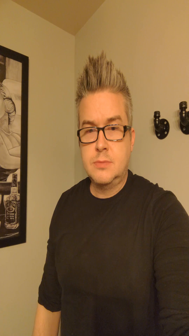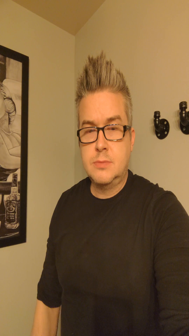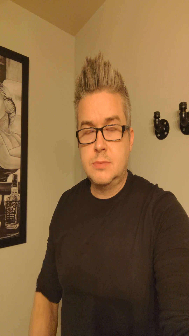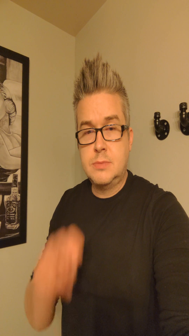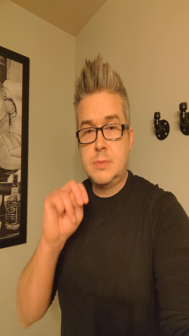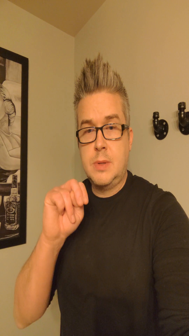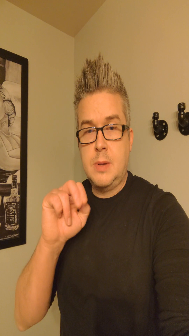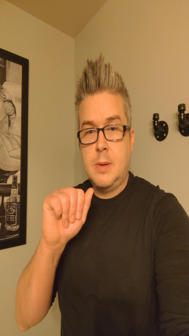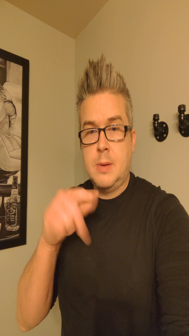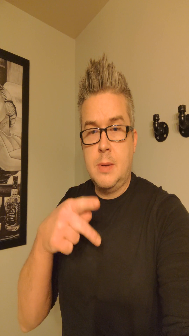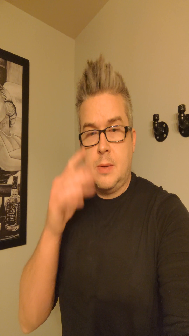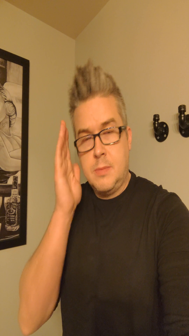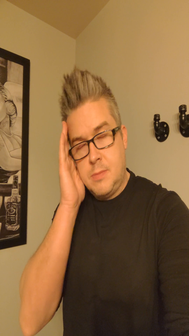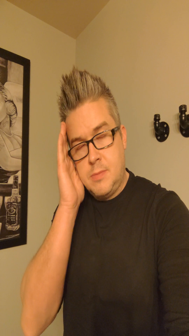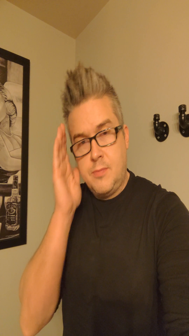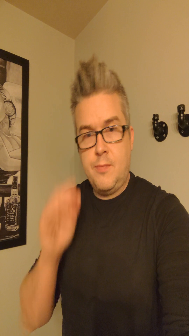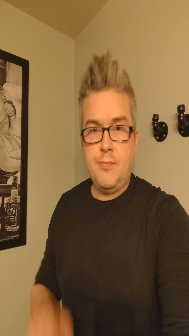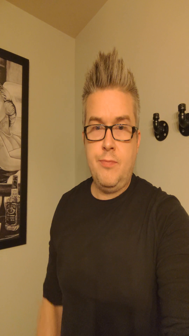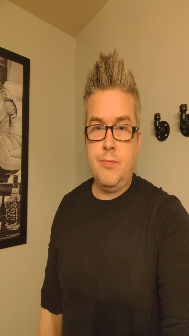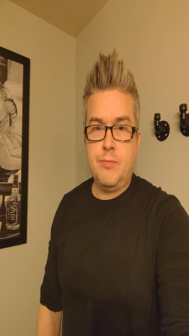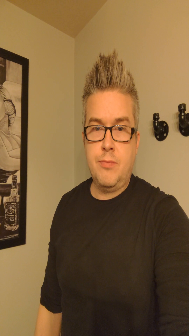nap